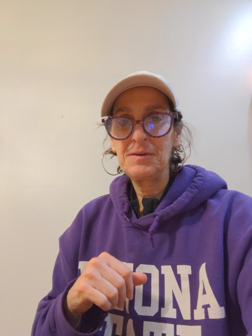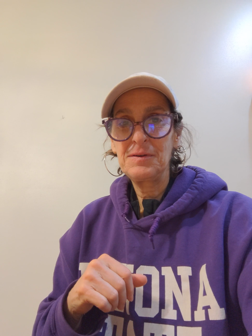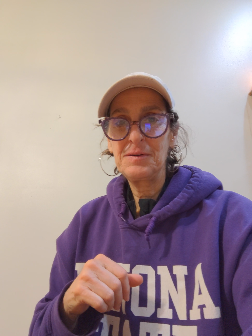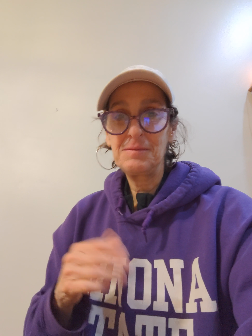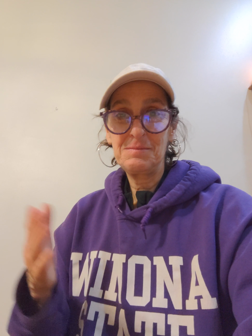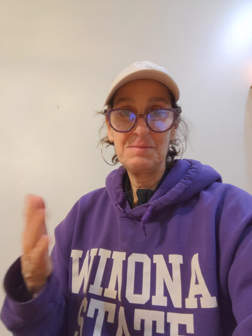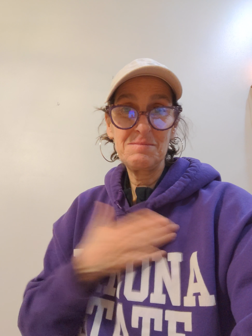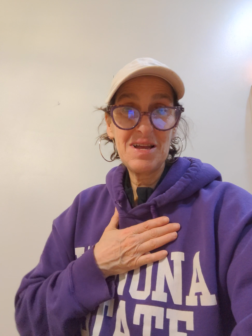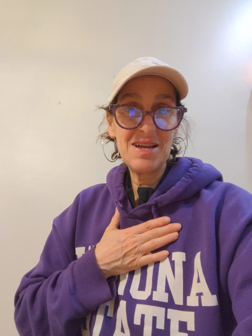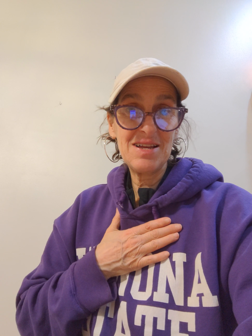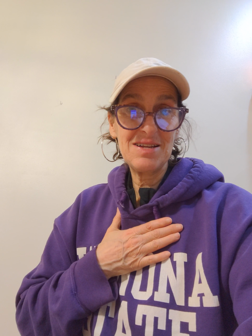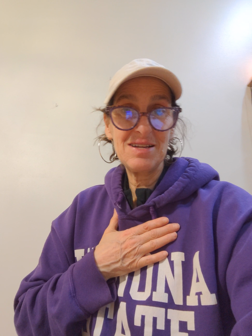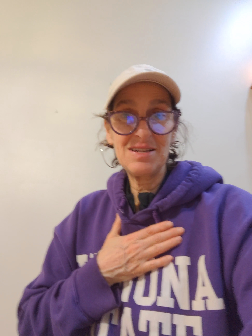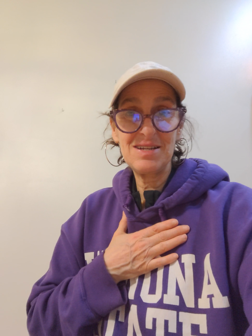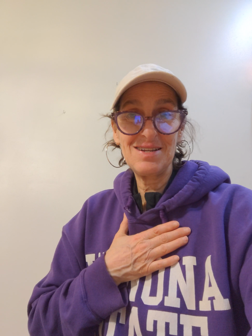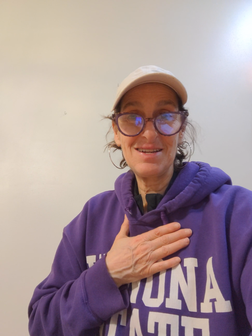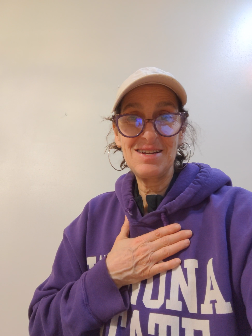my